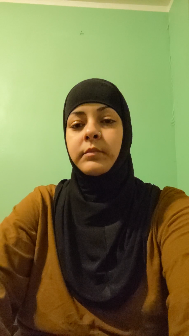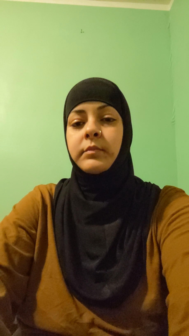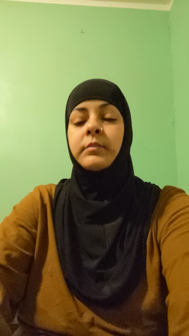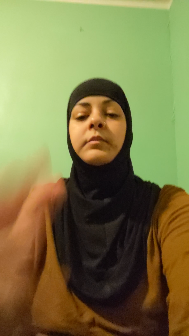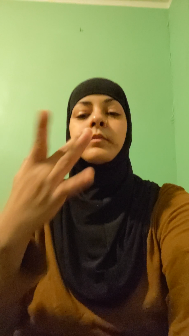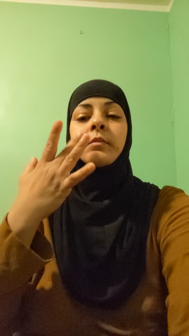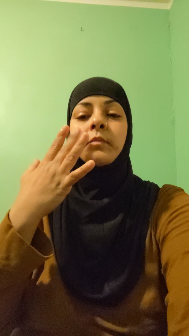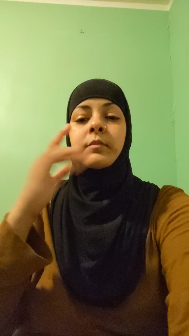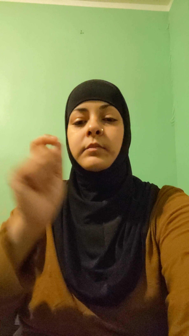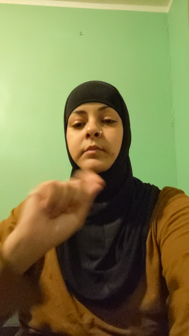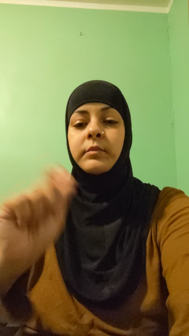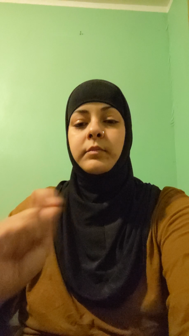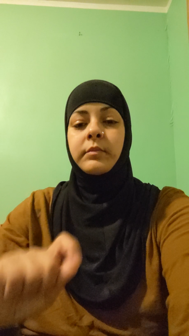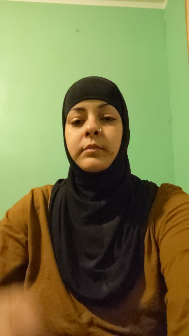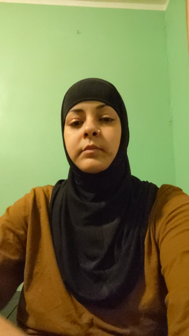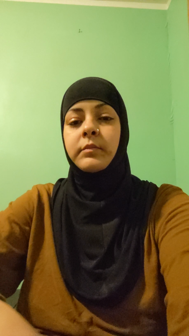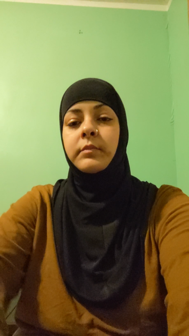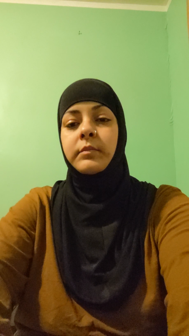crayon